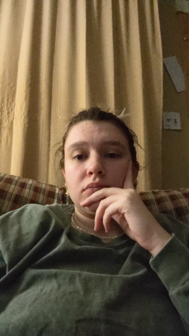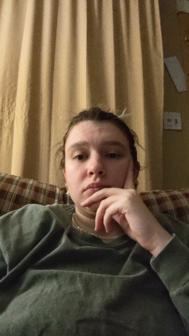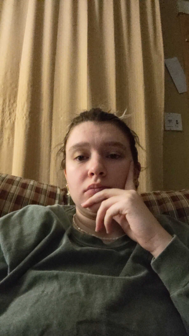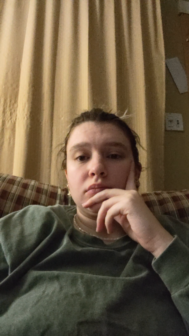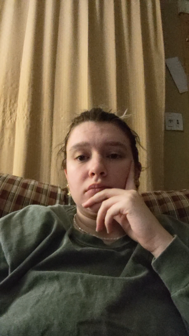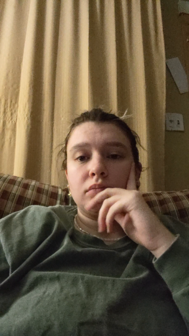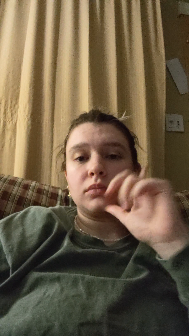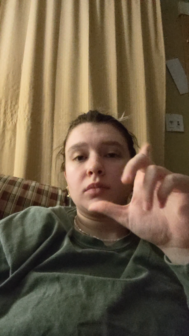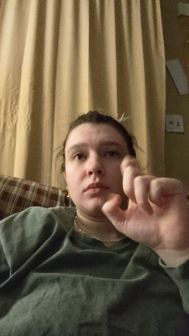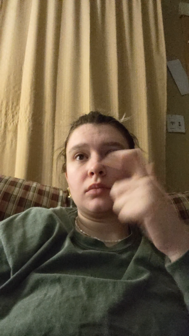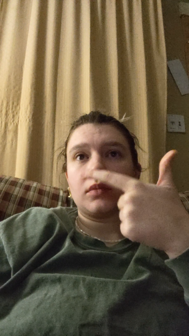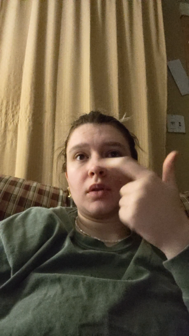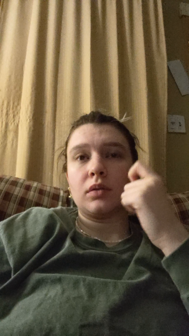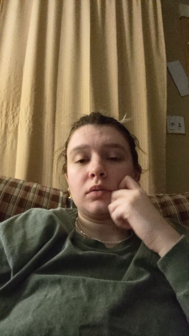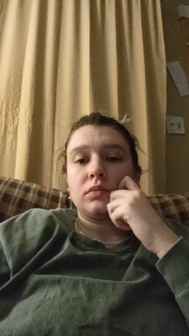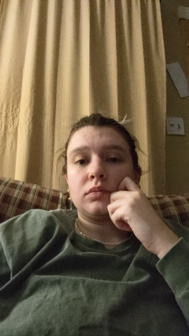leg